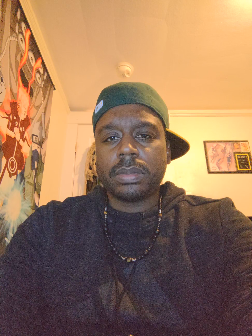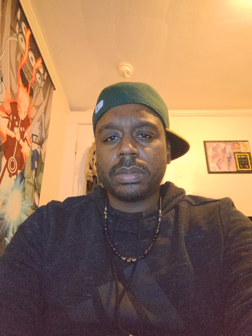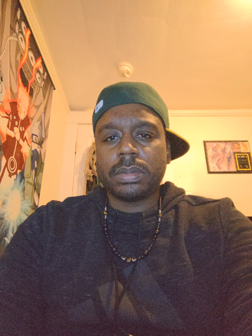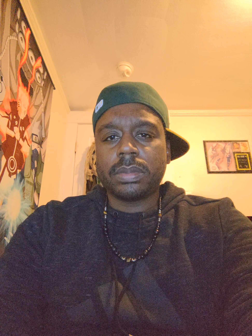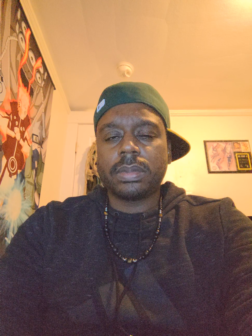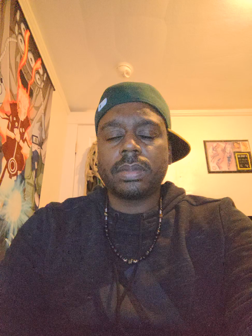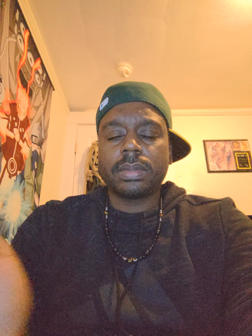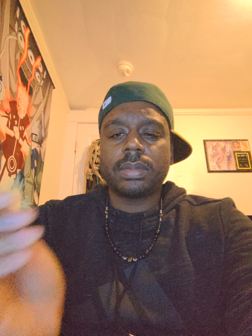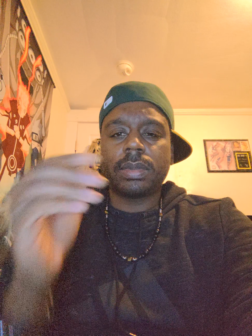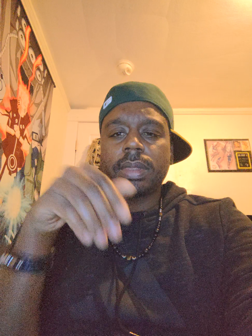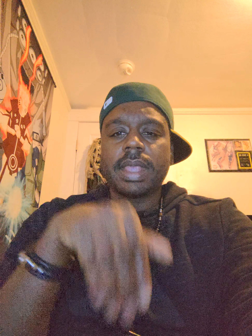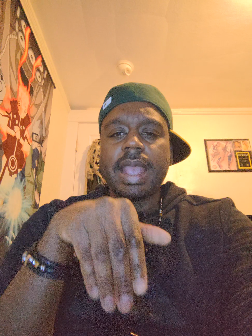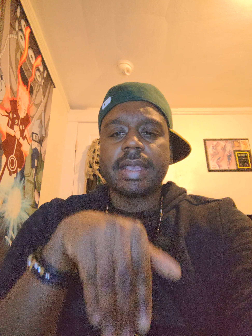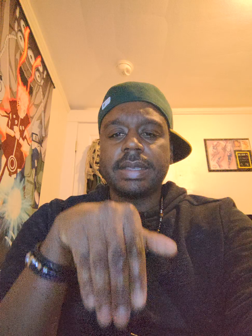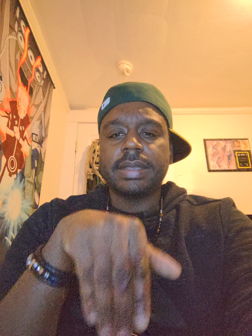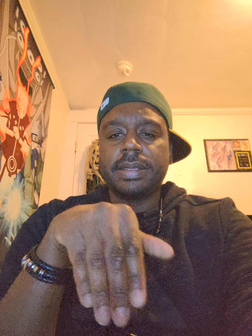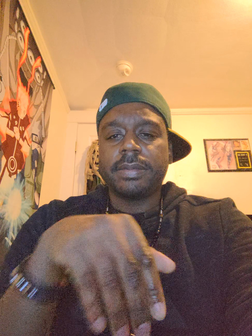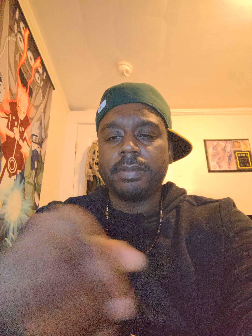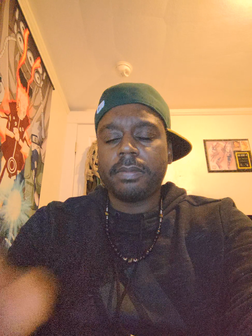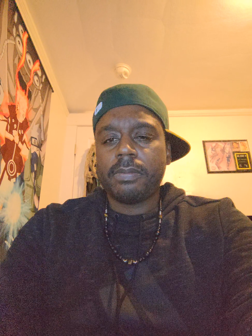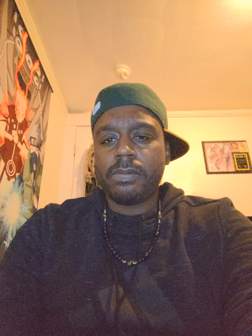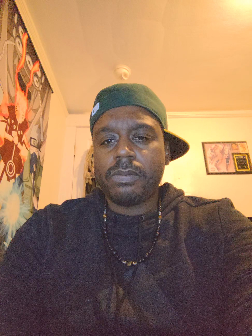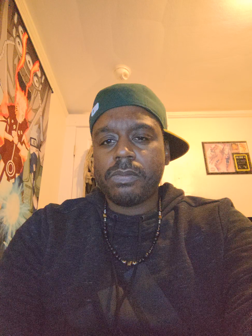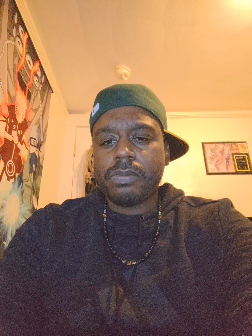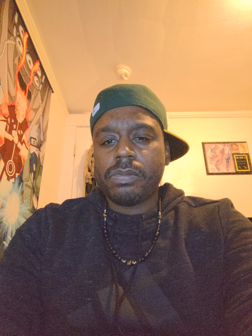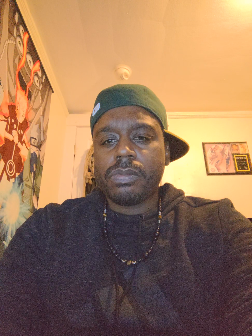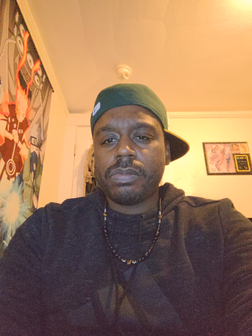night